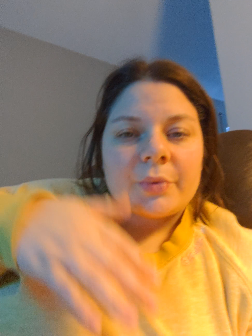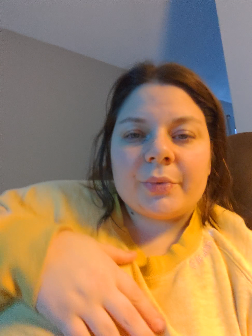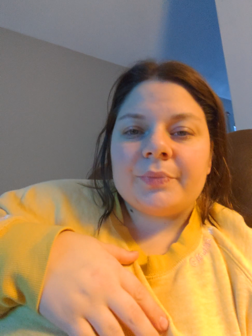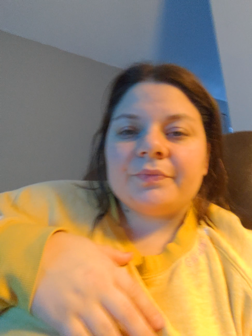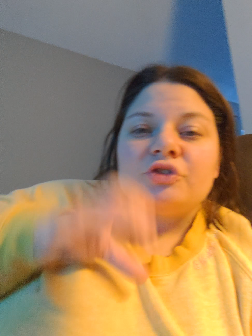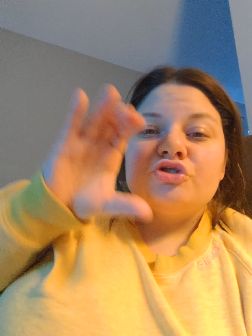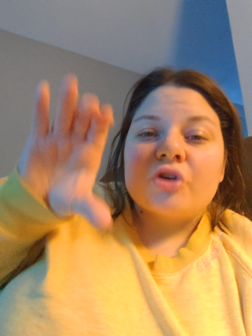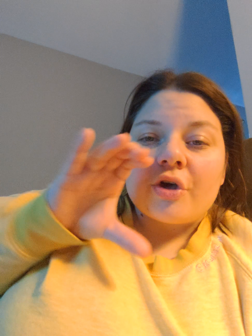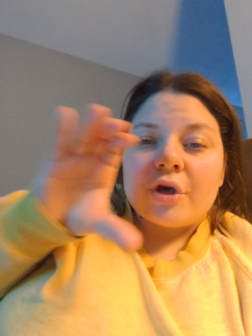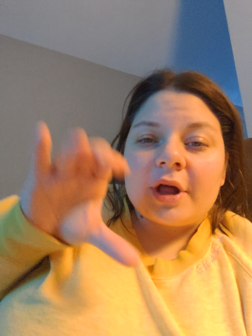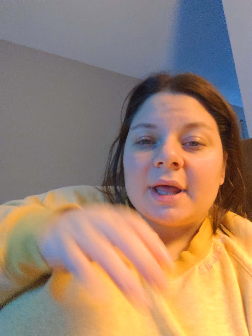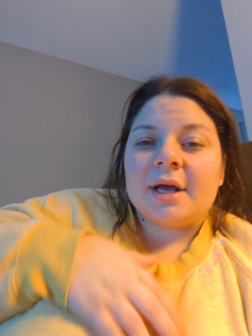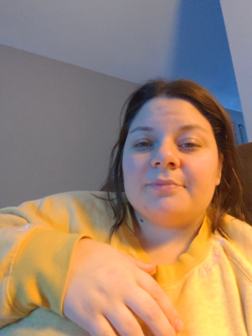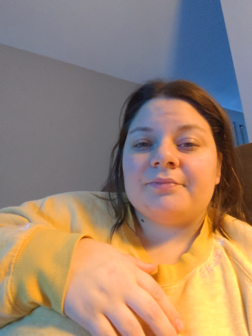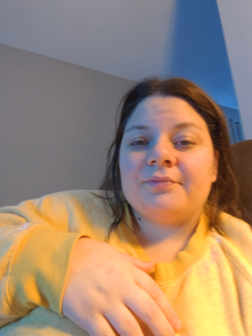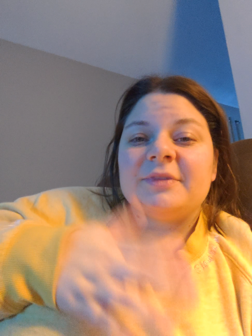chocolate